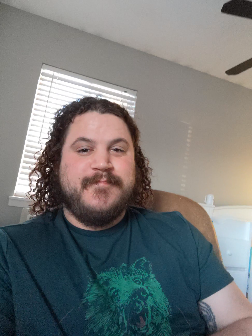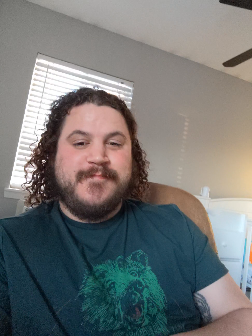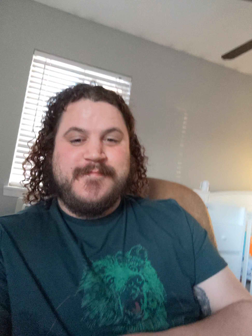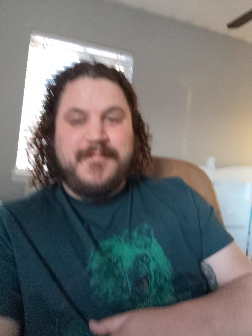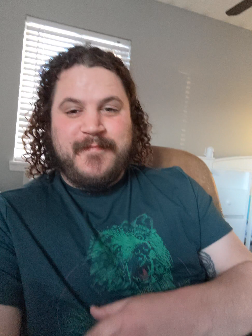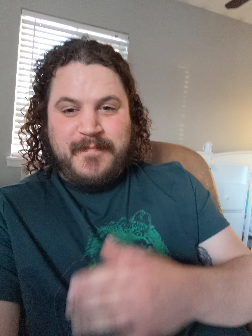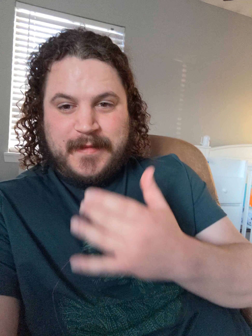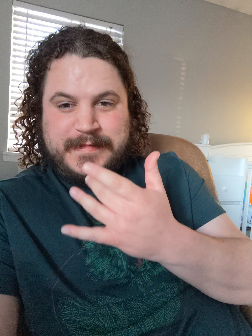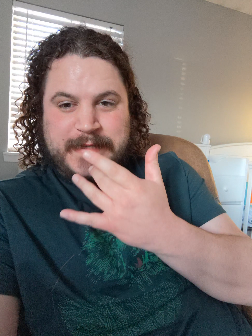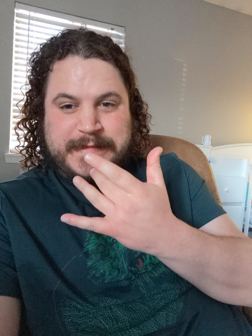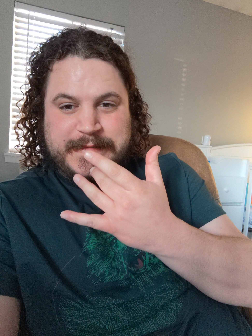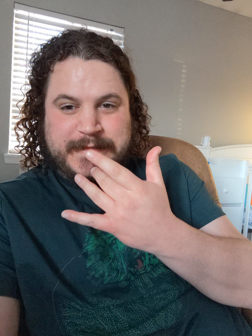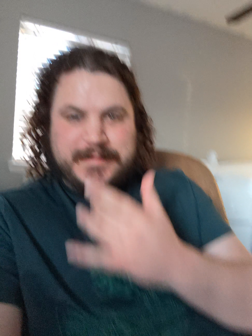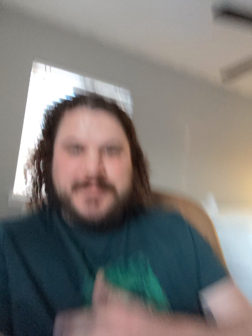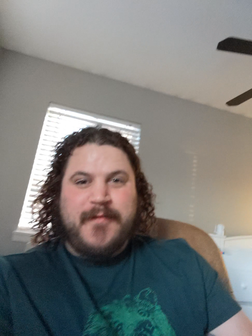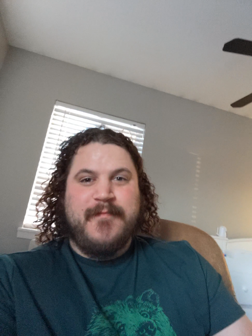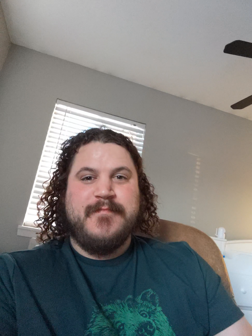taste